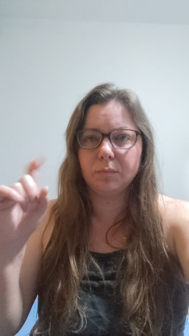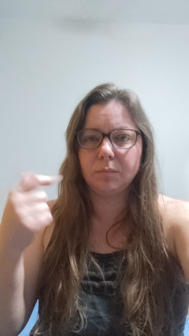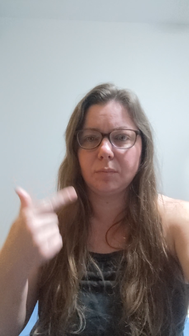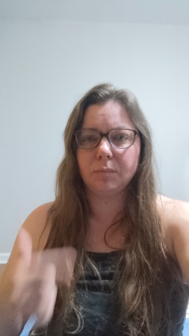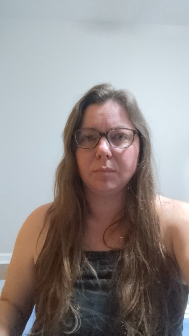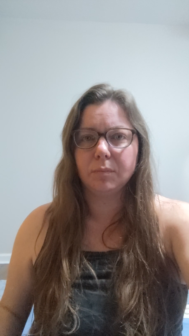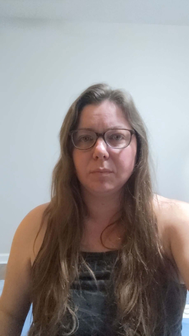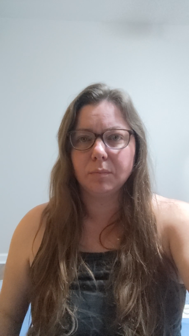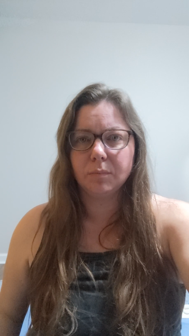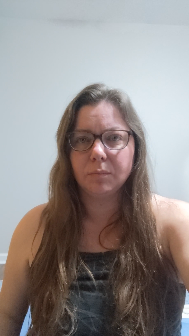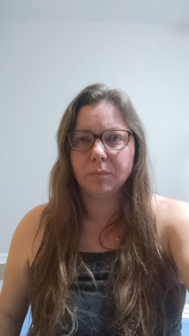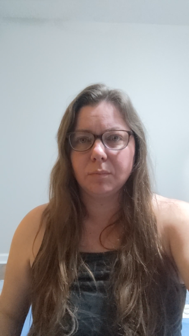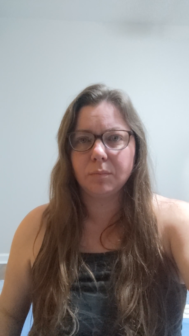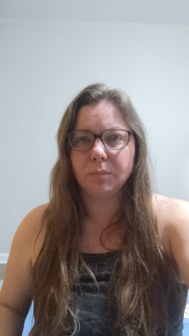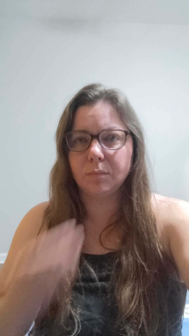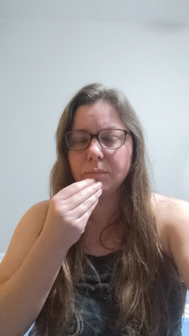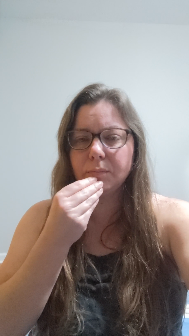breakfast